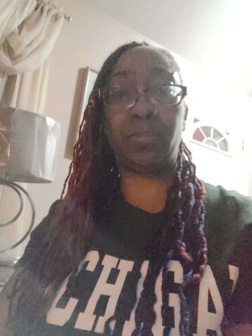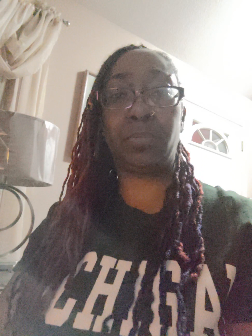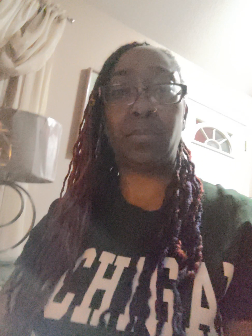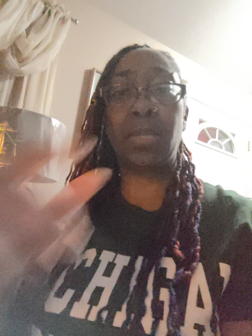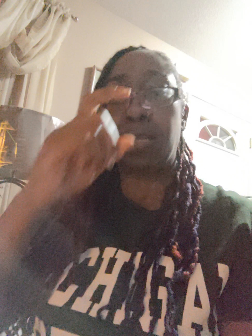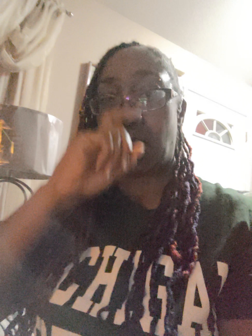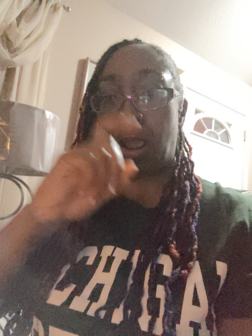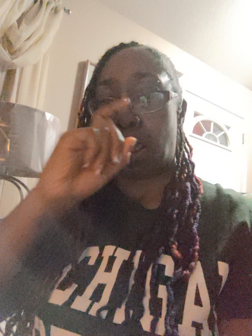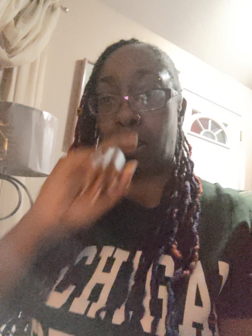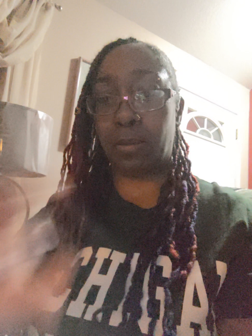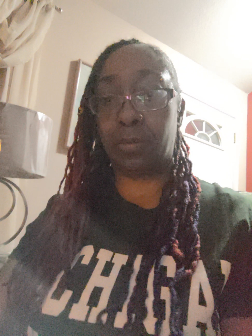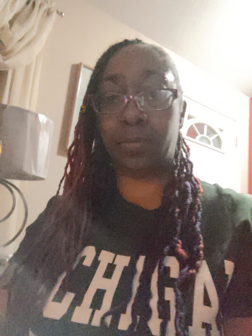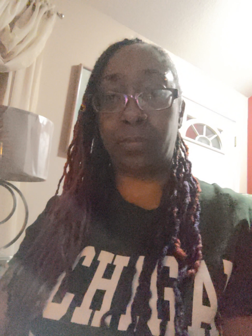doll